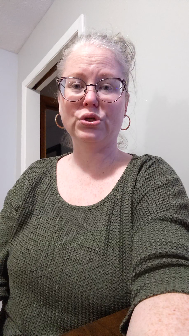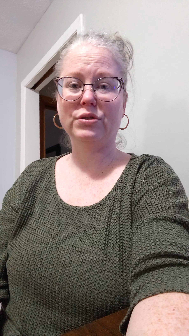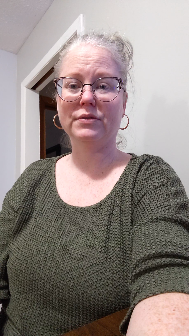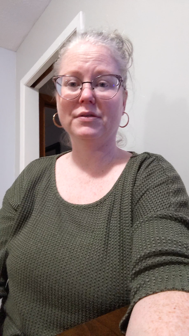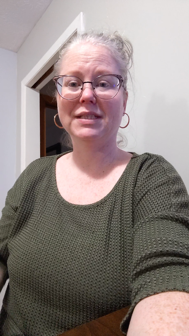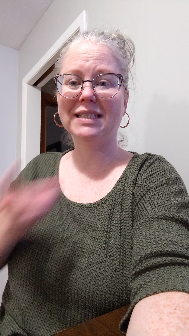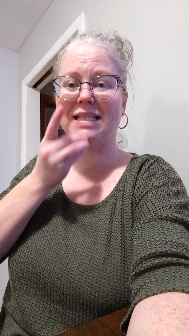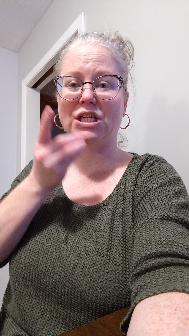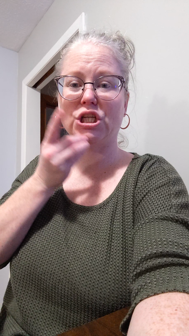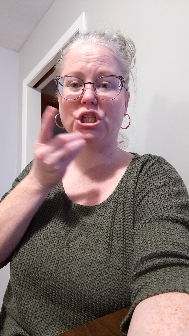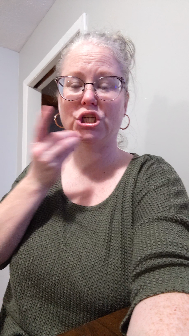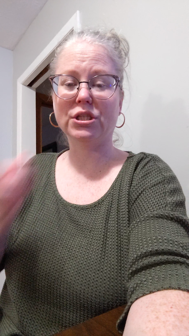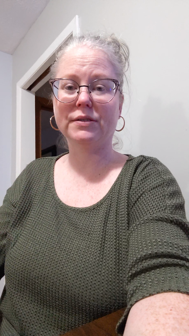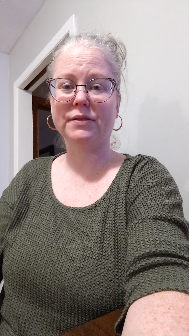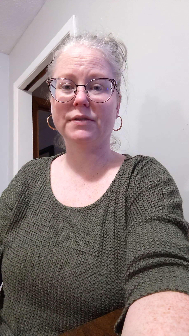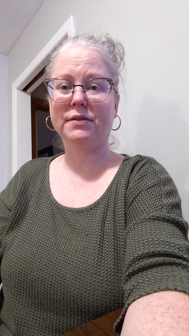dinner